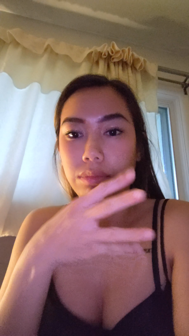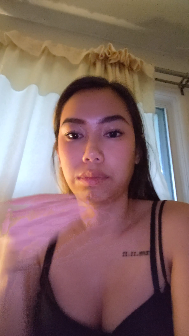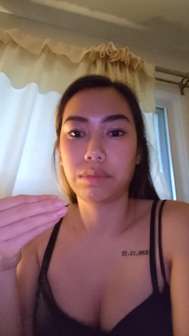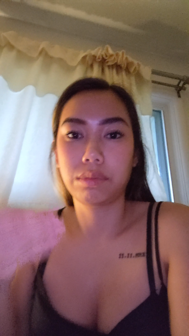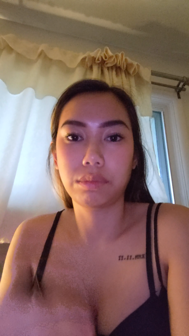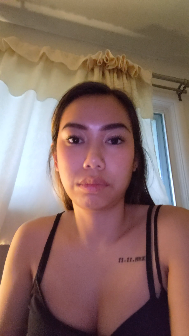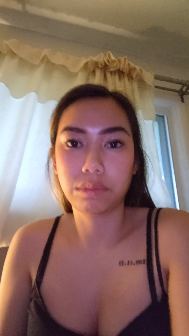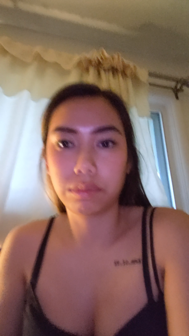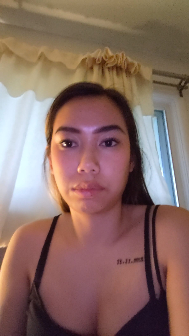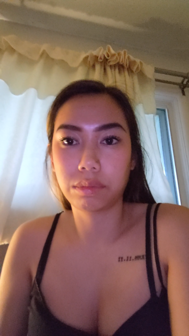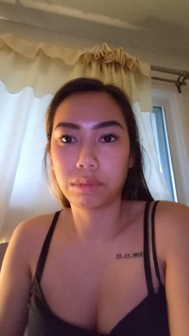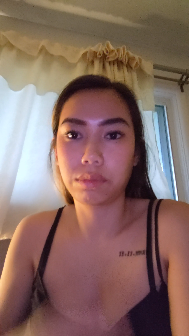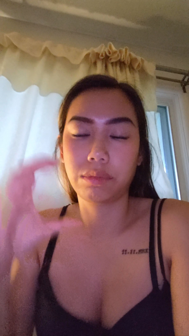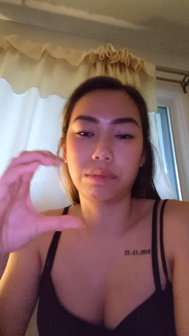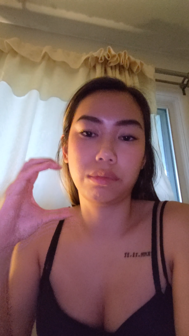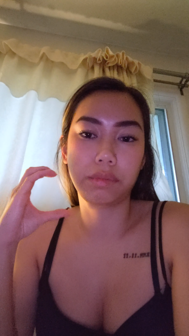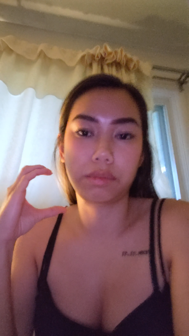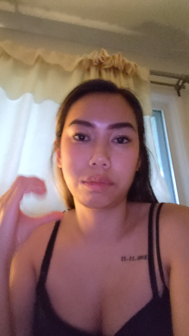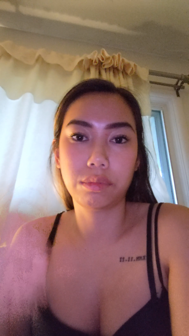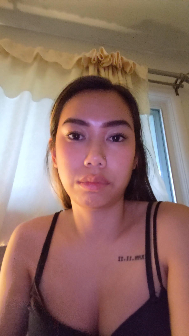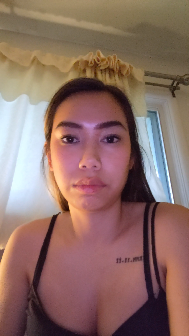bus